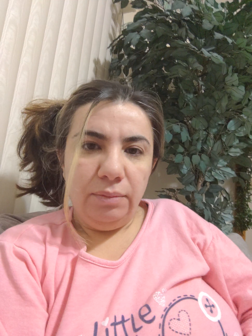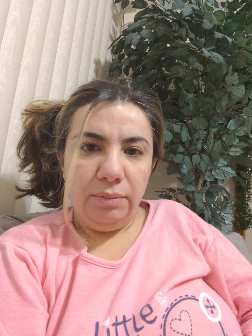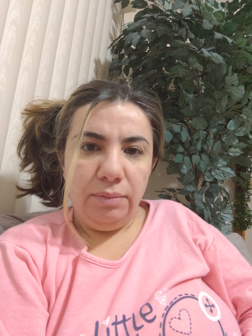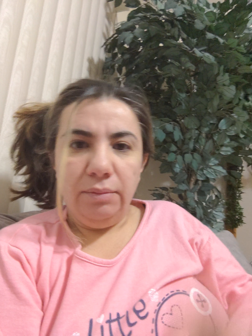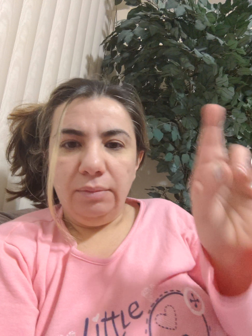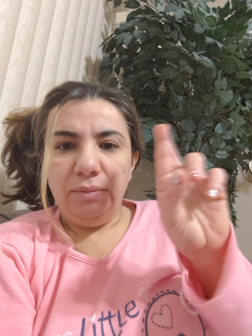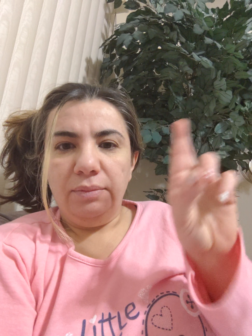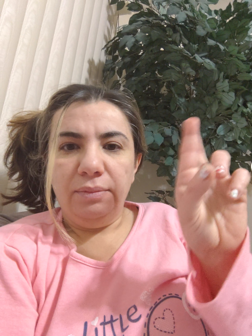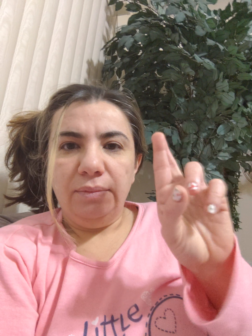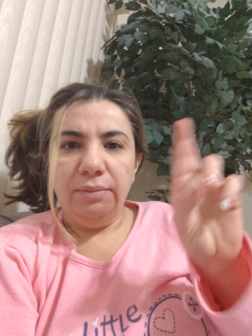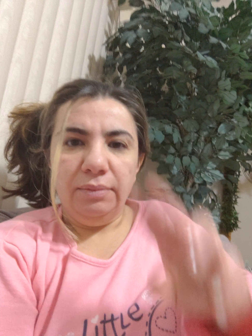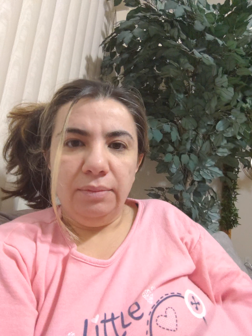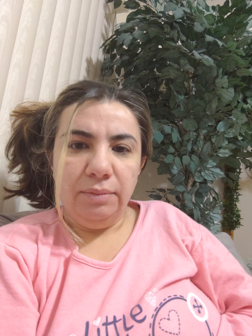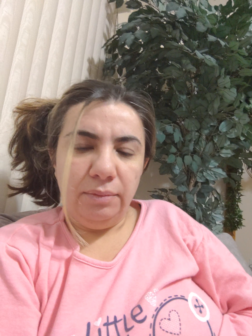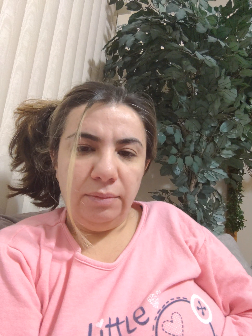refrigerator